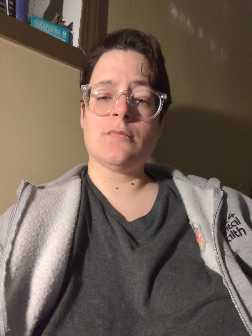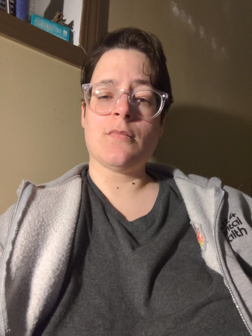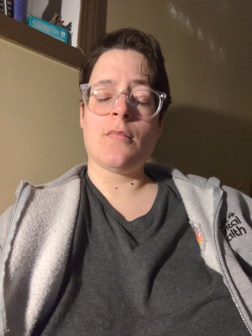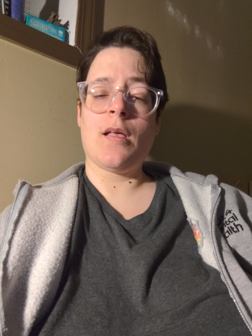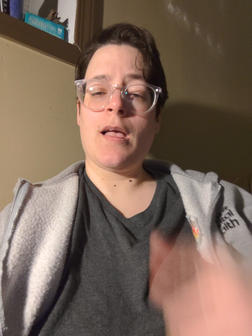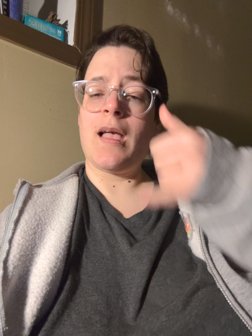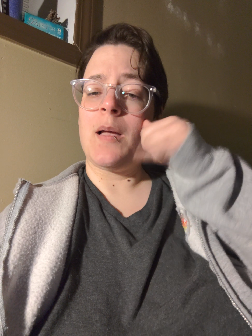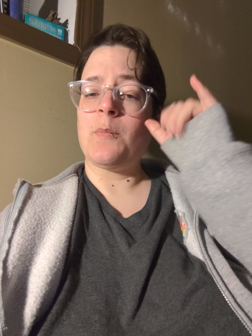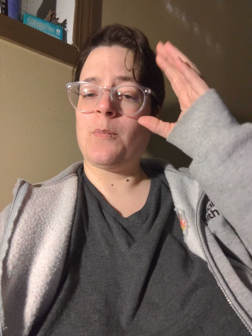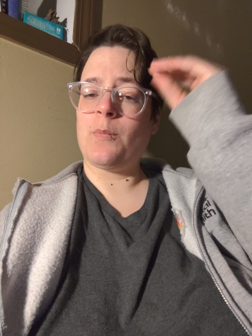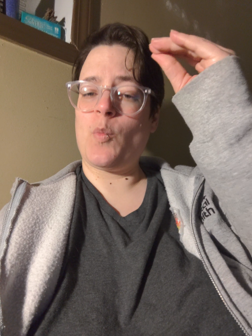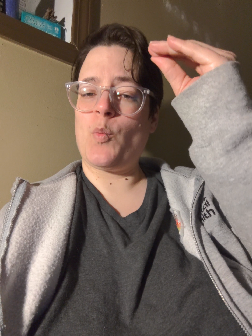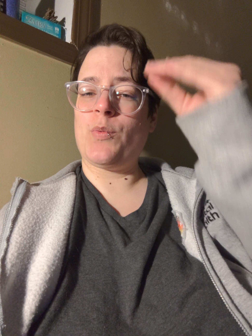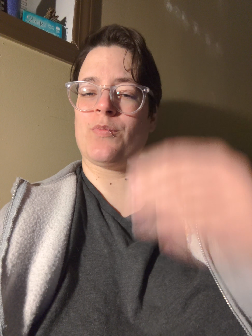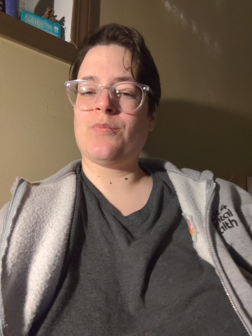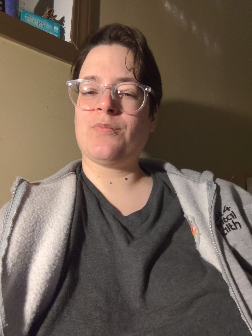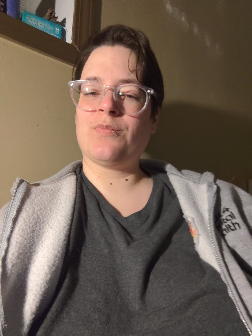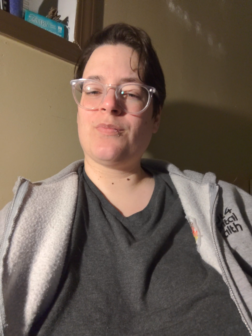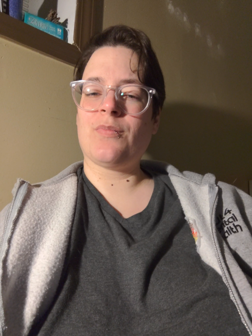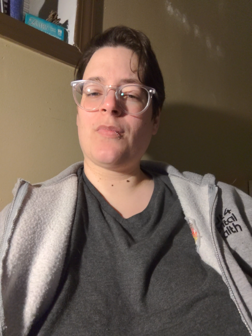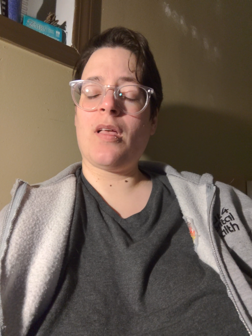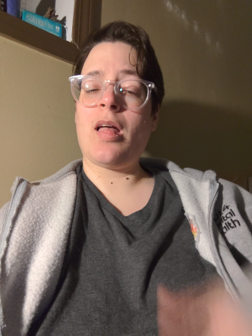cowboy